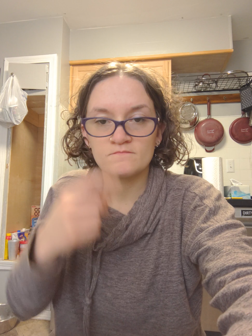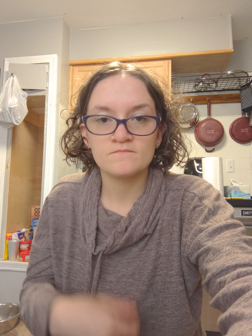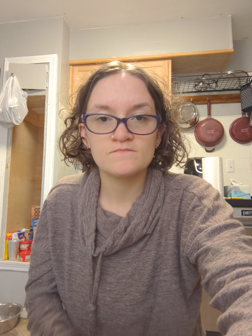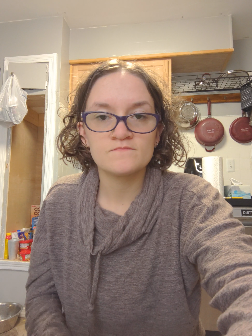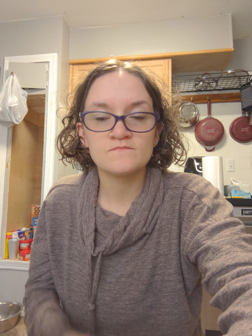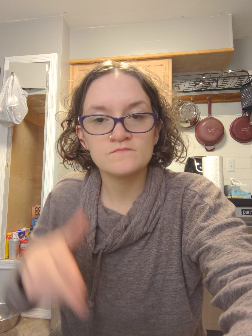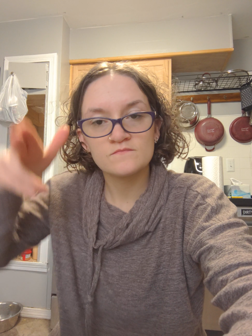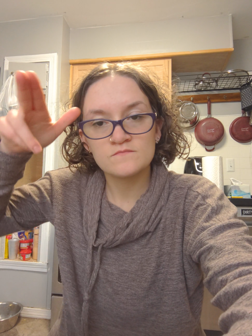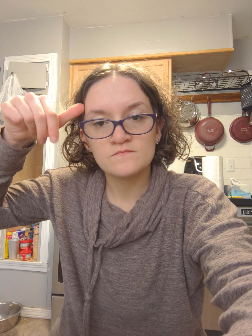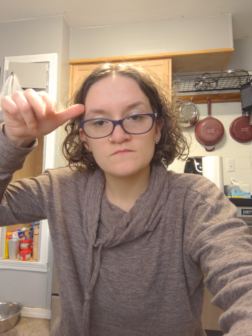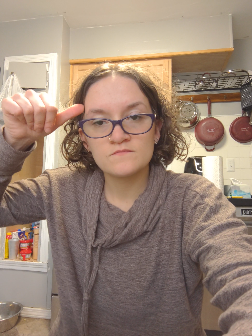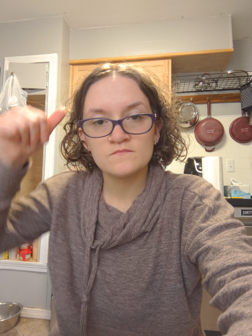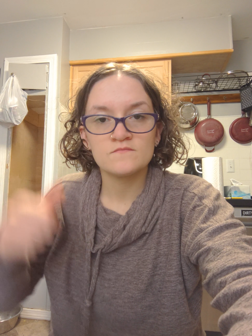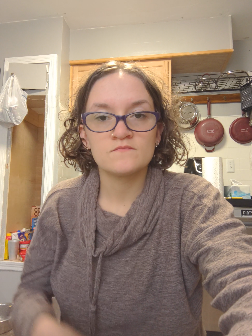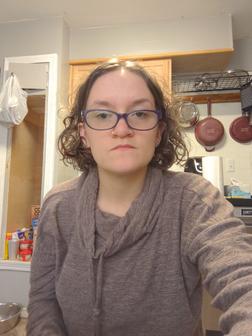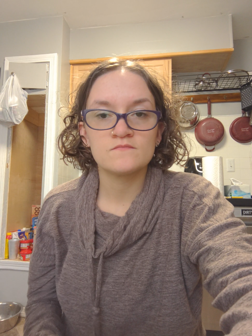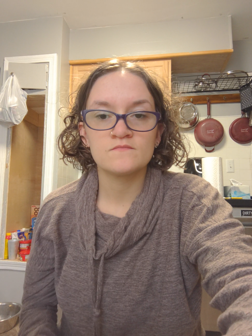horse